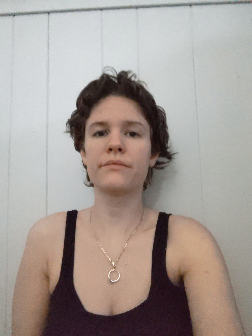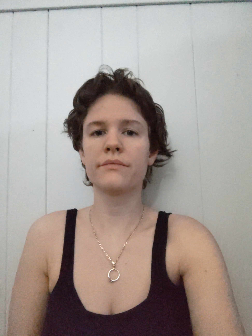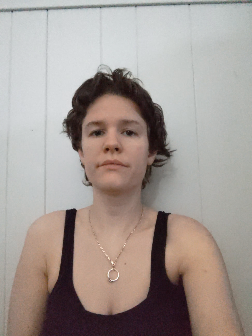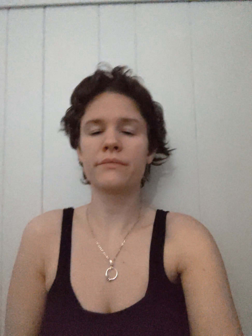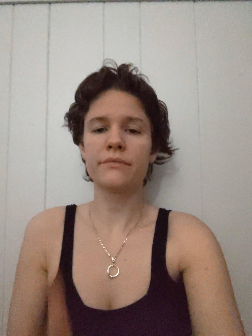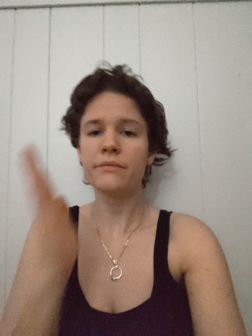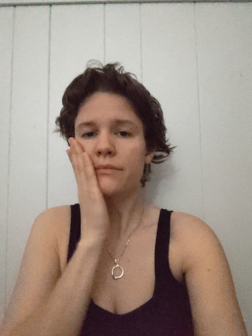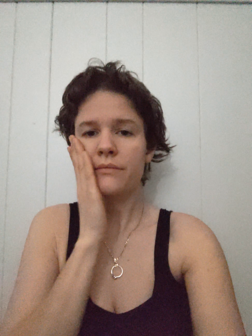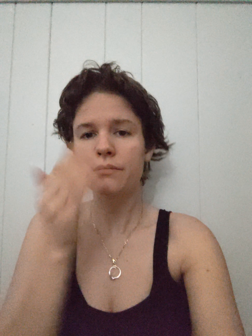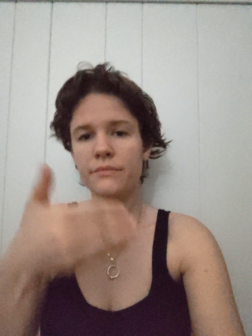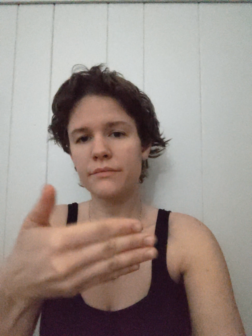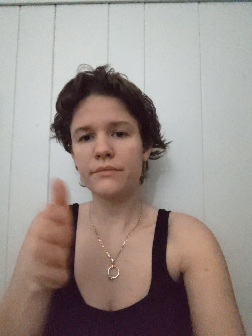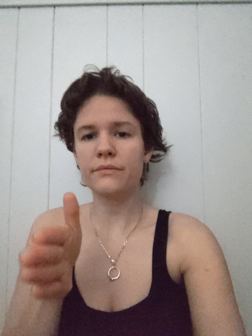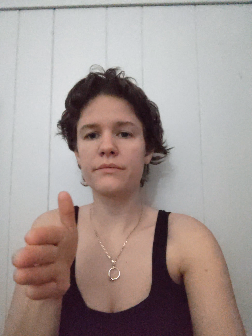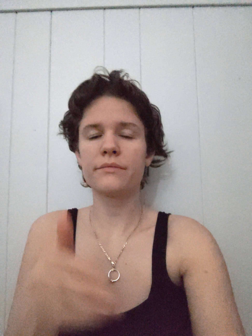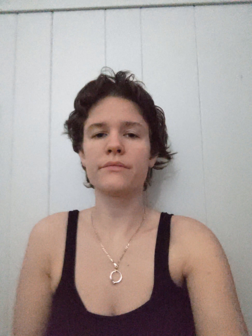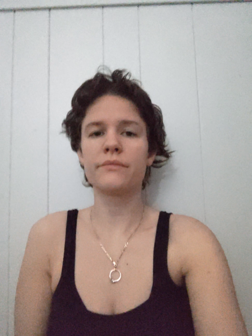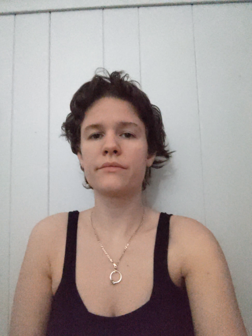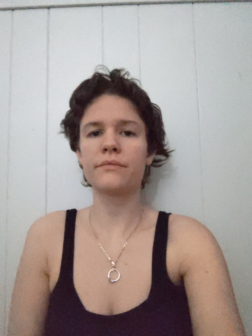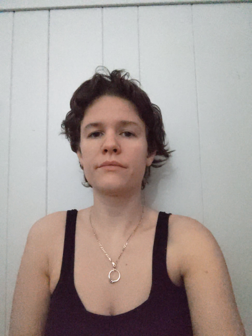bedroom